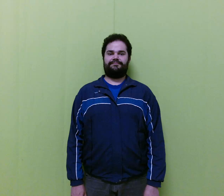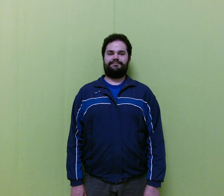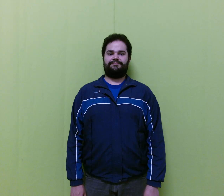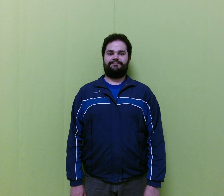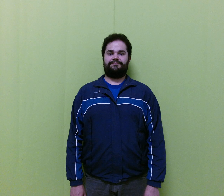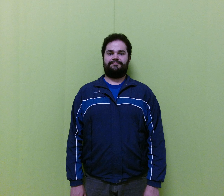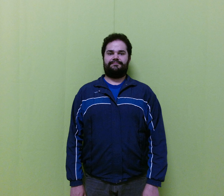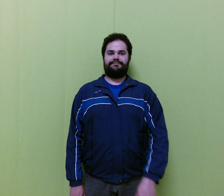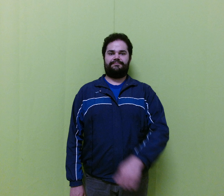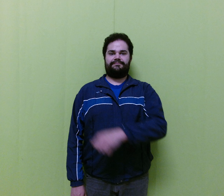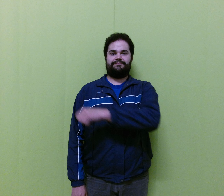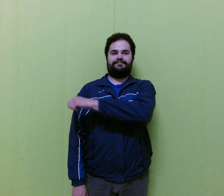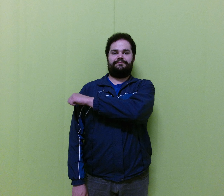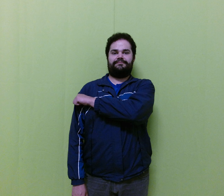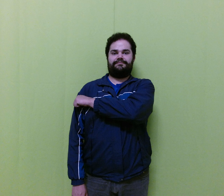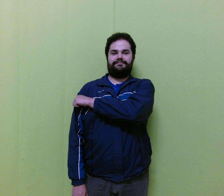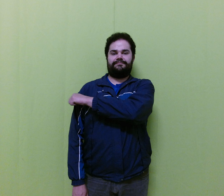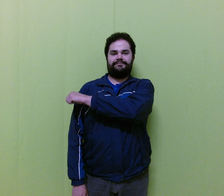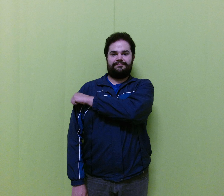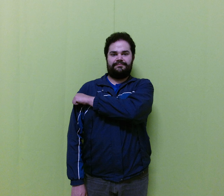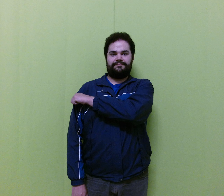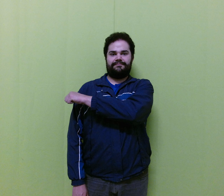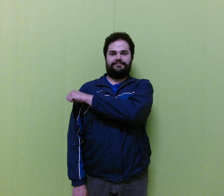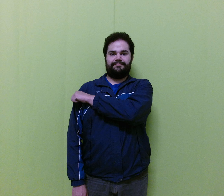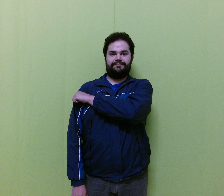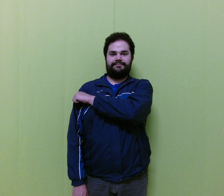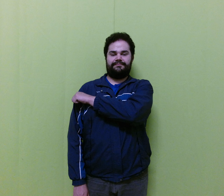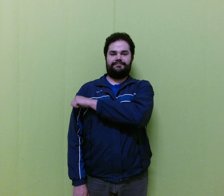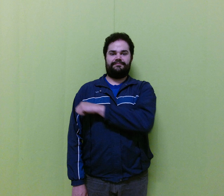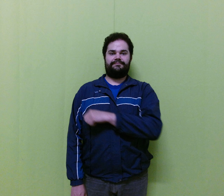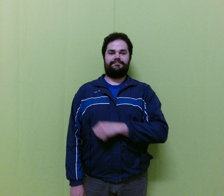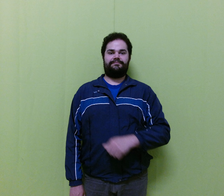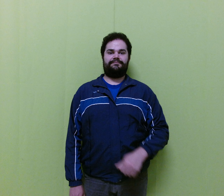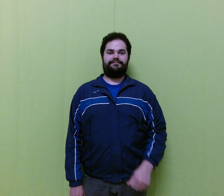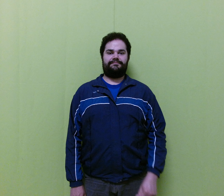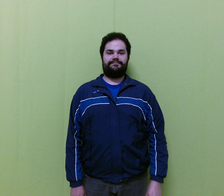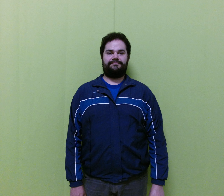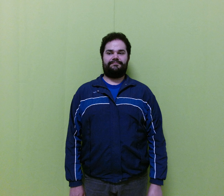aluno